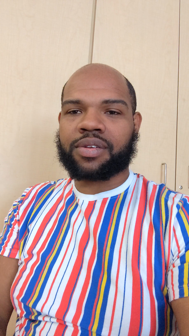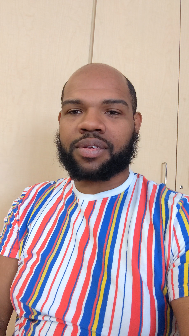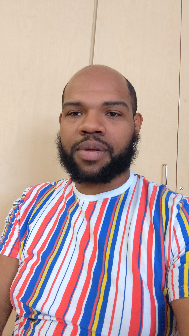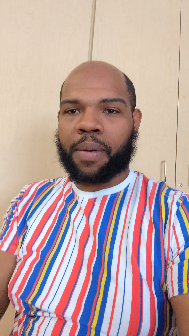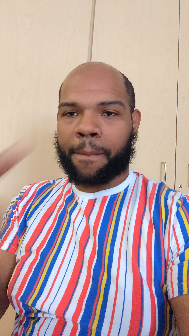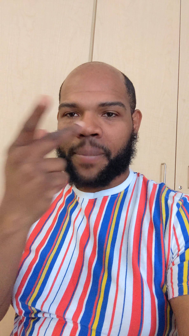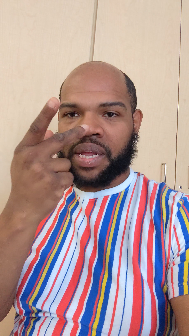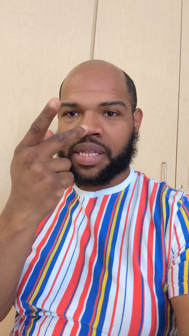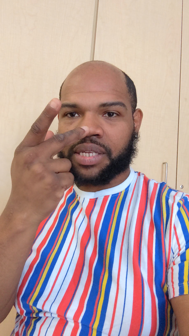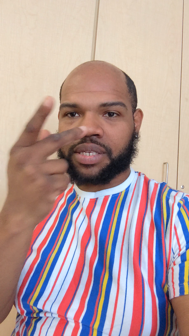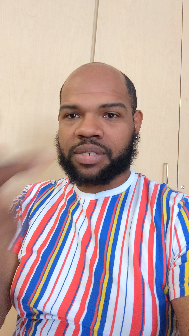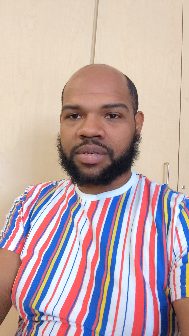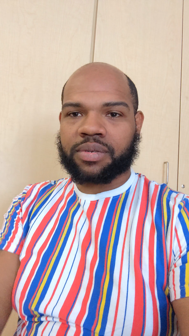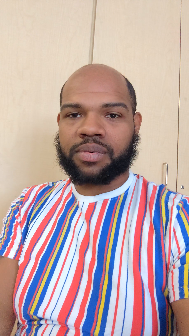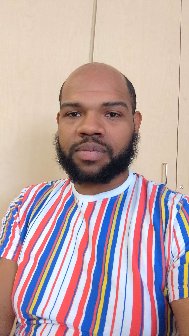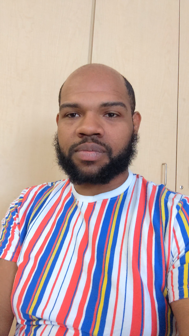penis